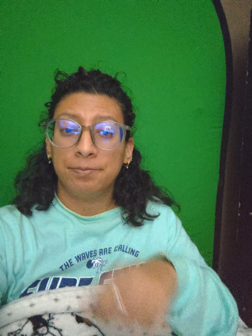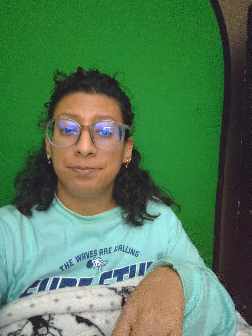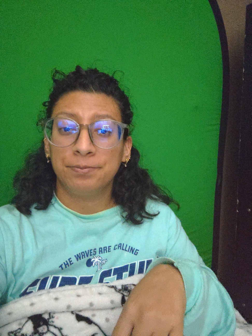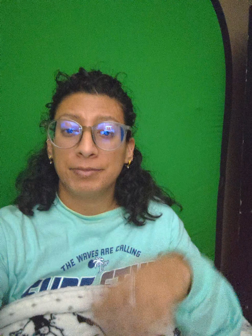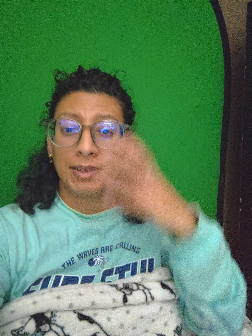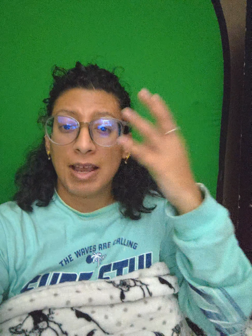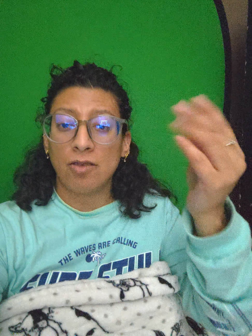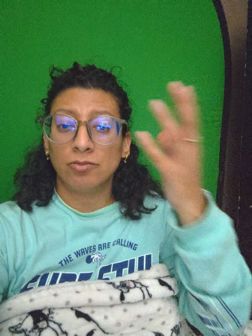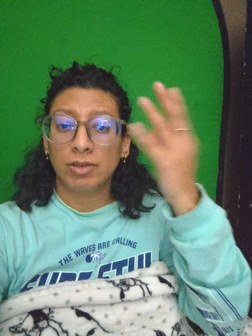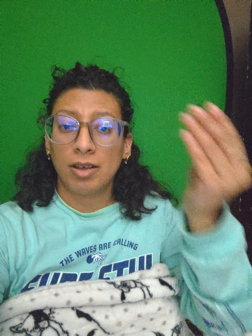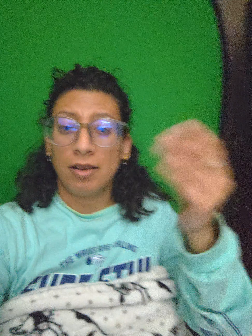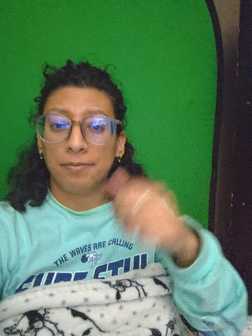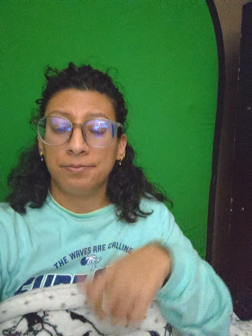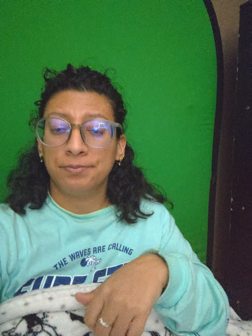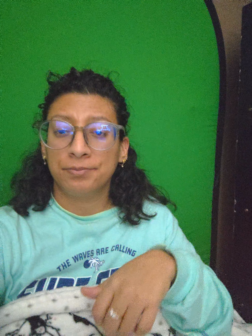outside